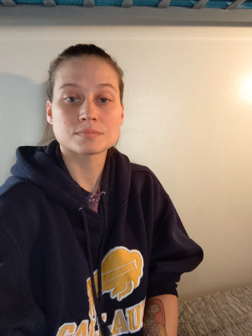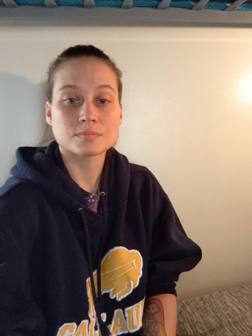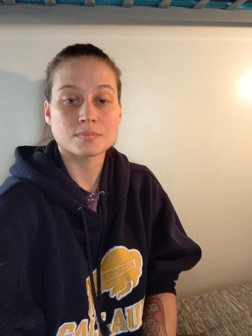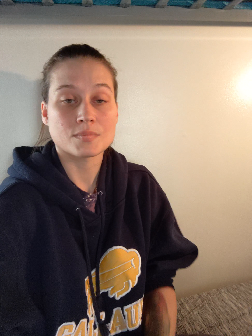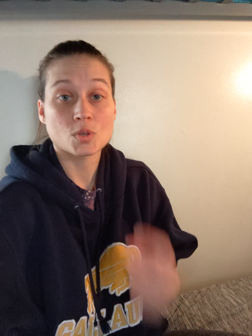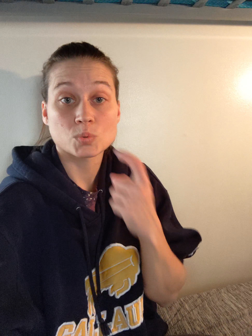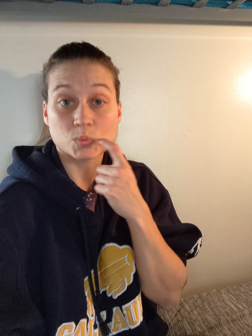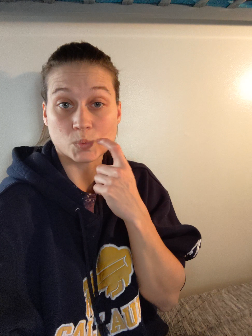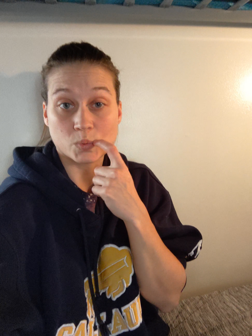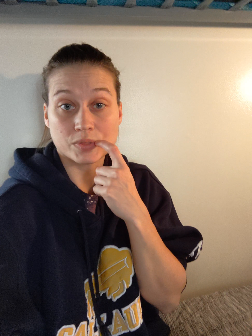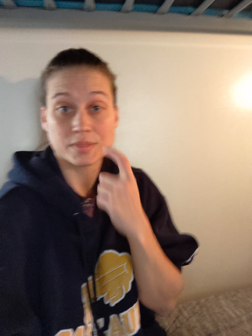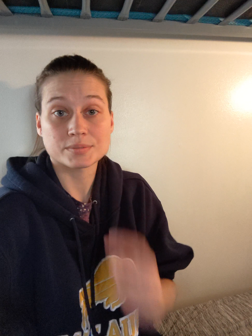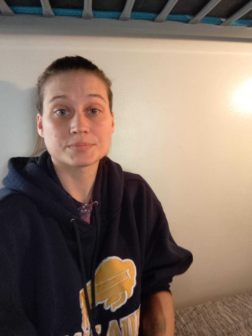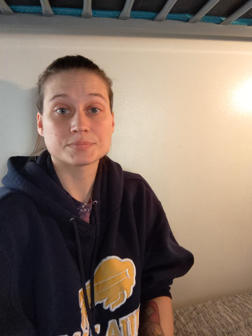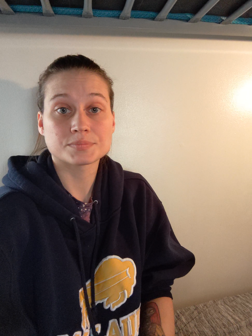tooth